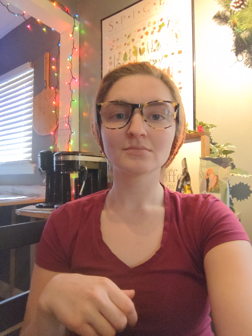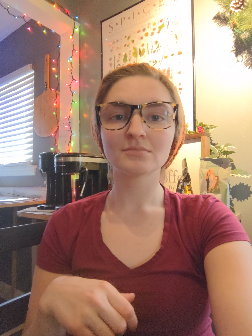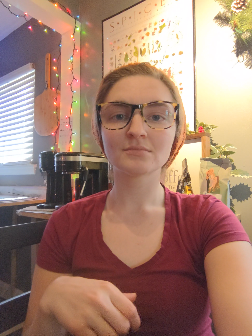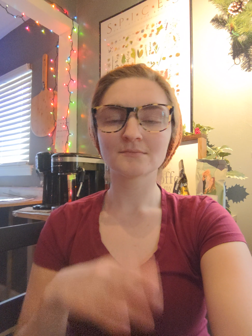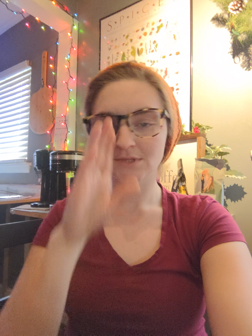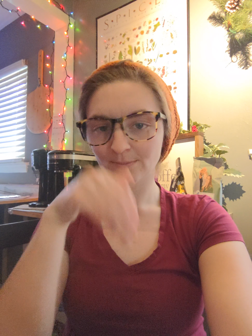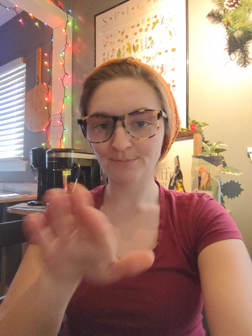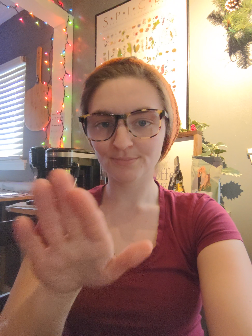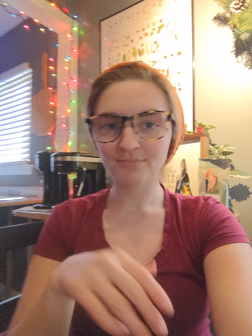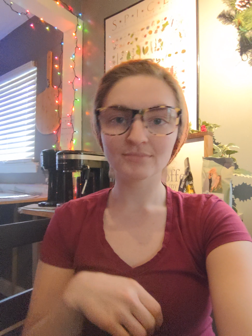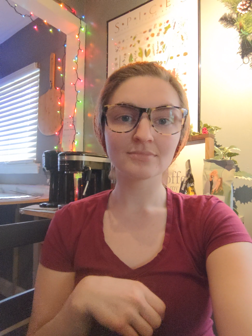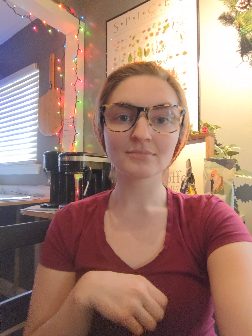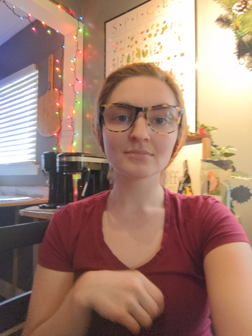elephant